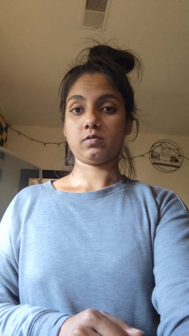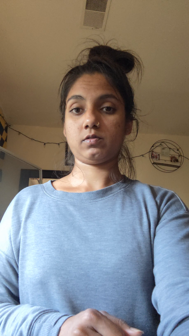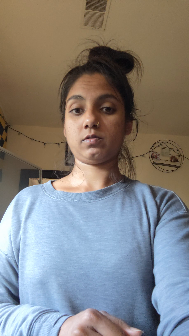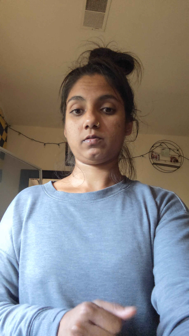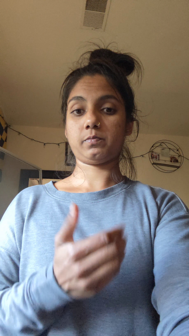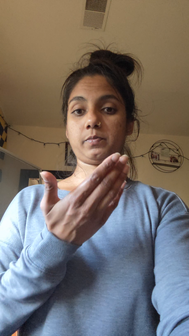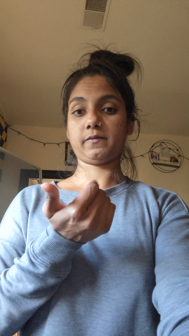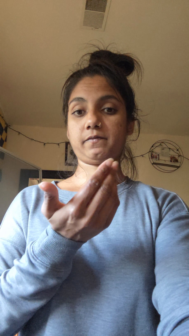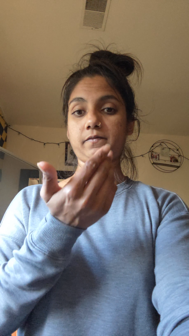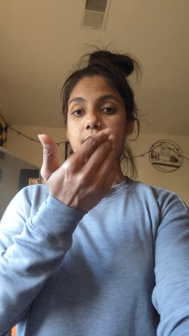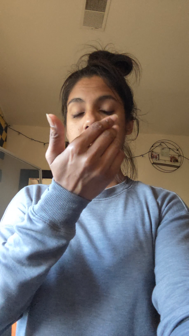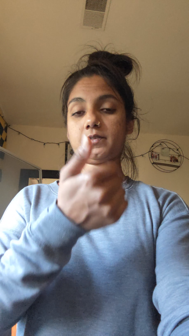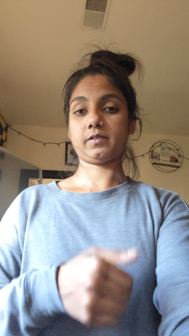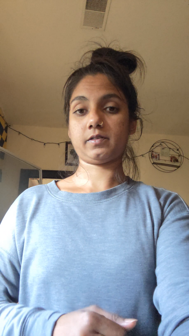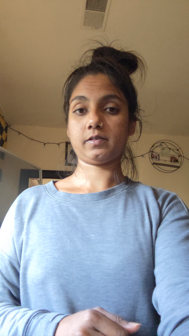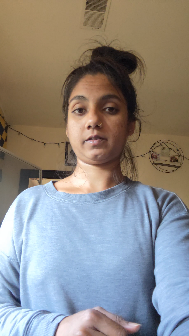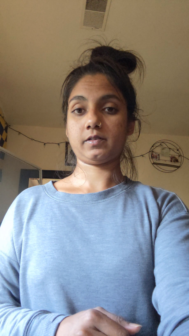butterfly